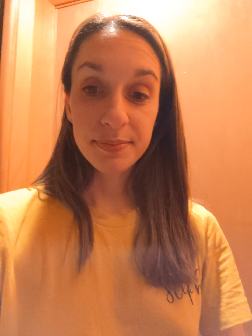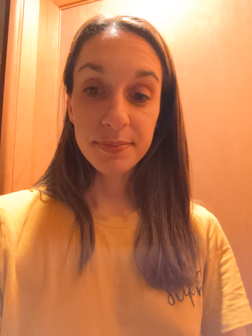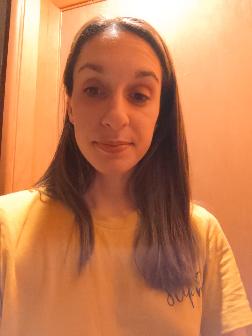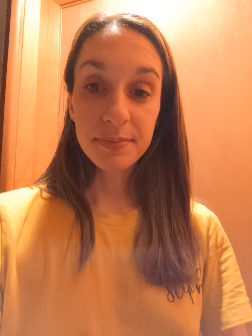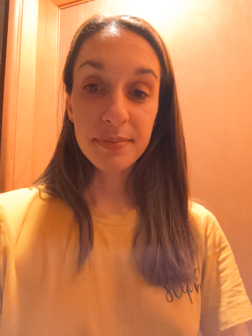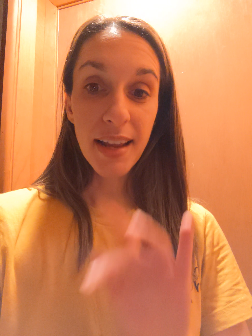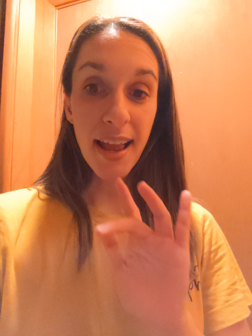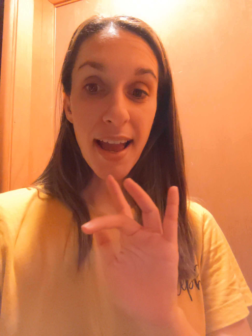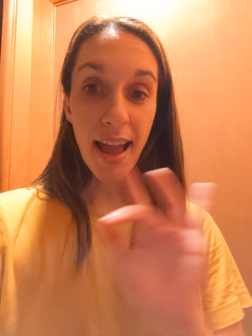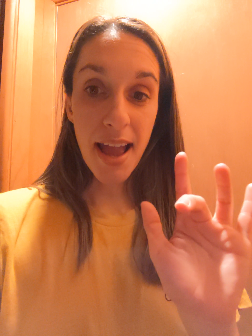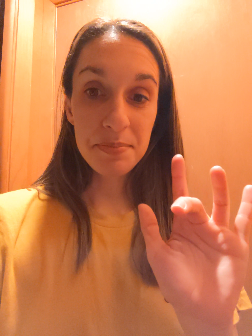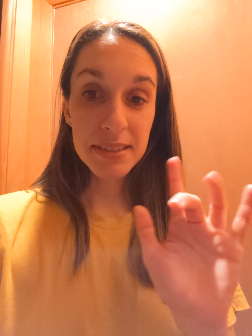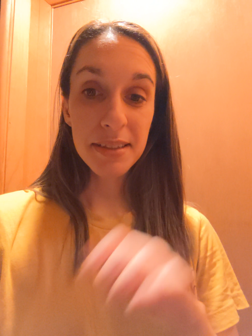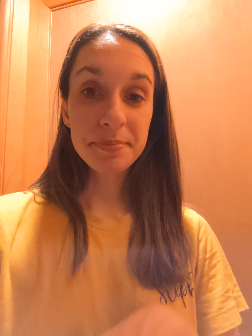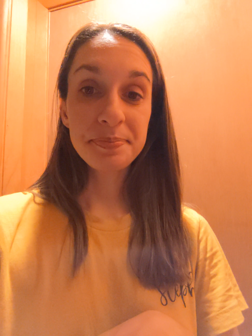empty